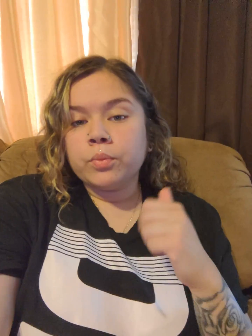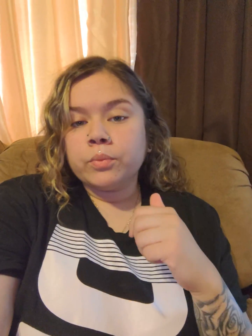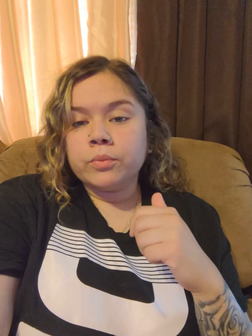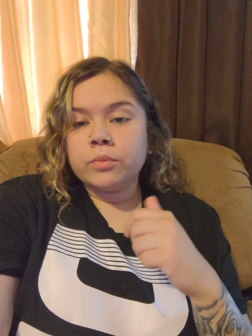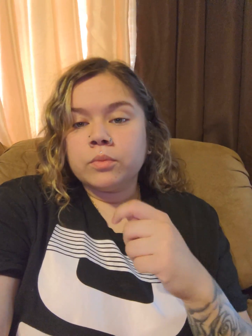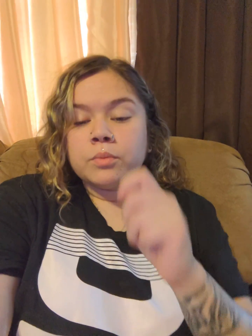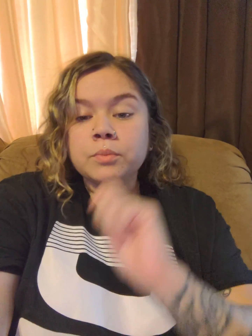popsicle